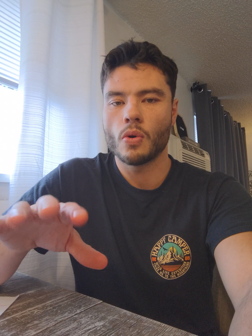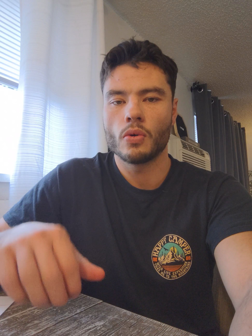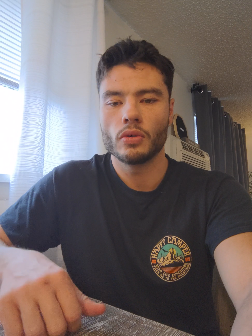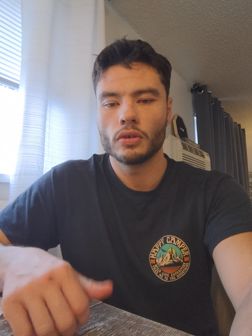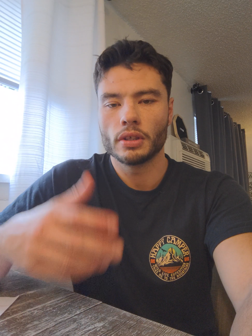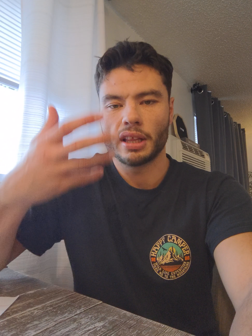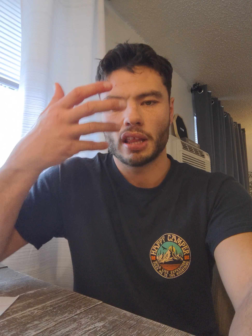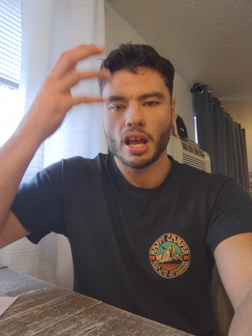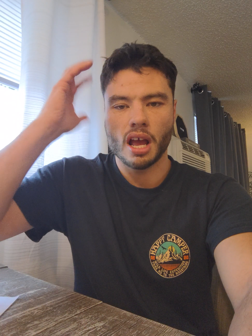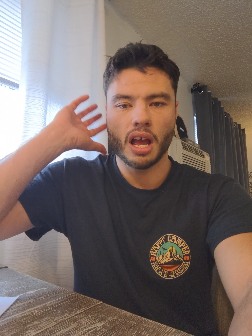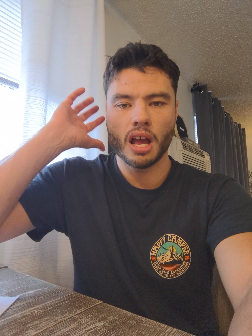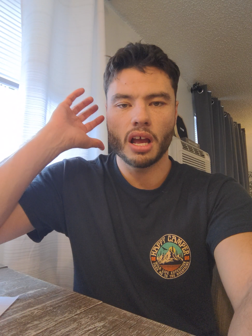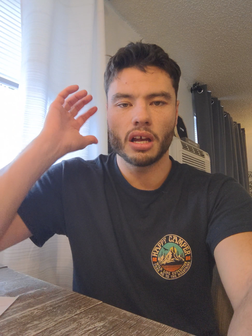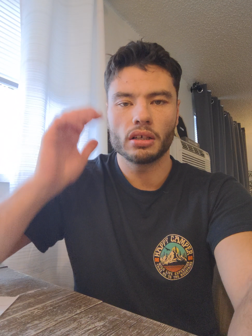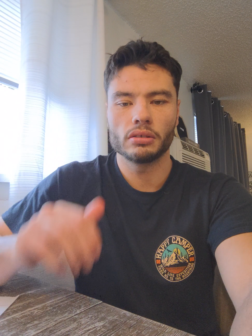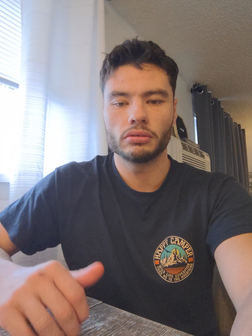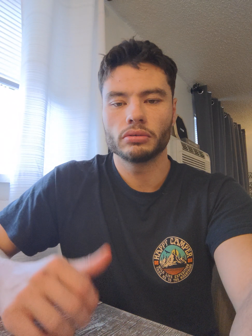lion